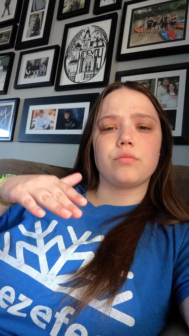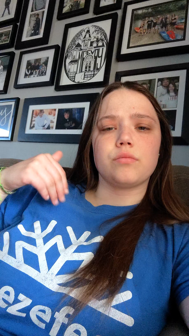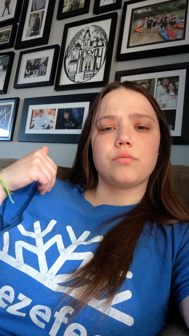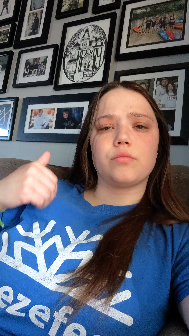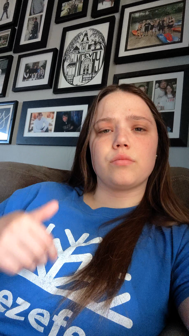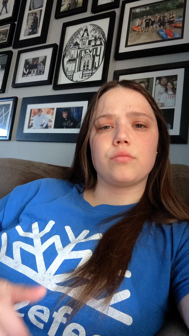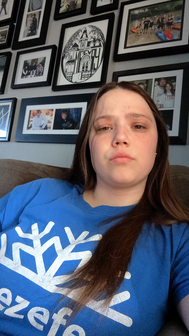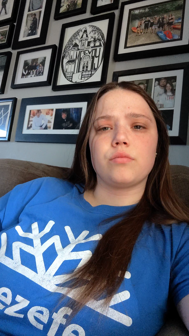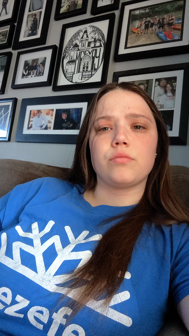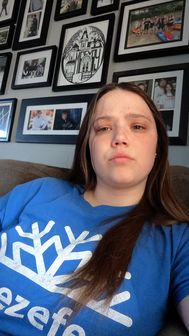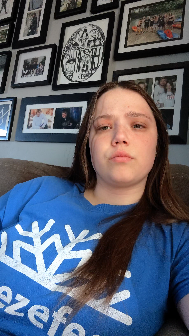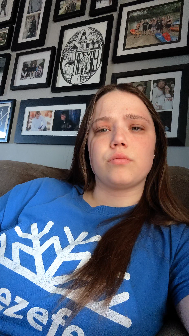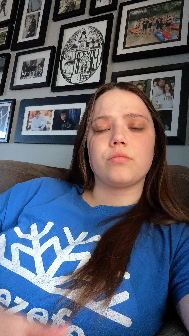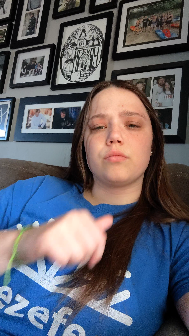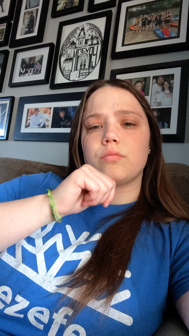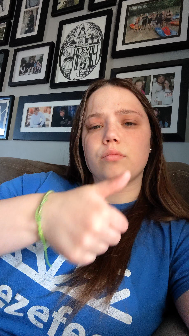don't